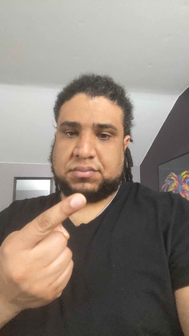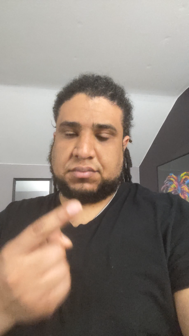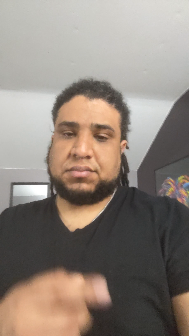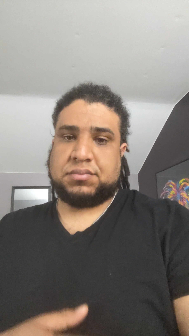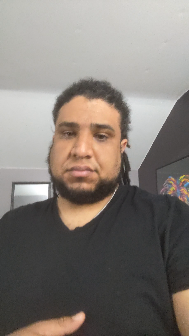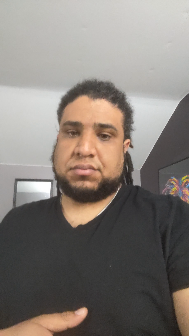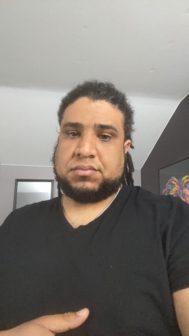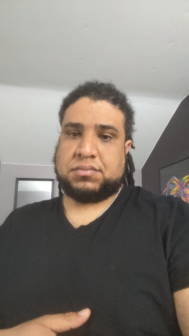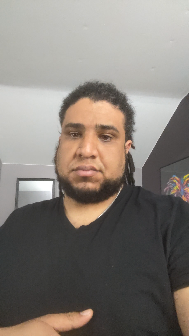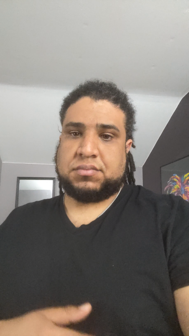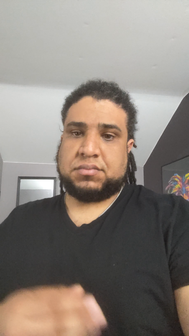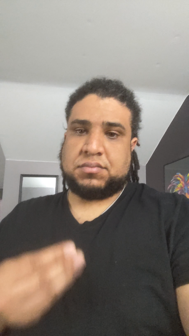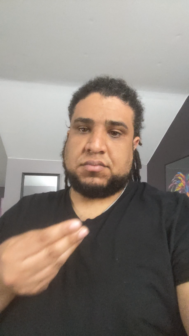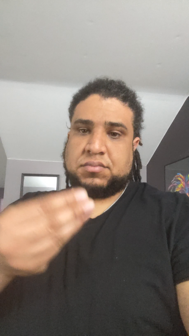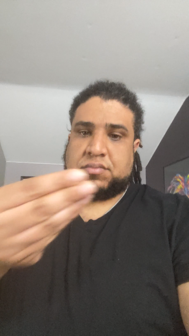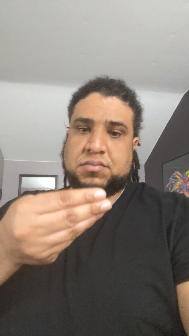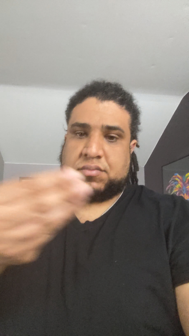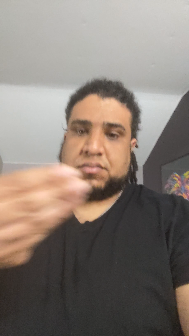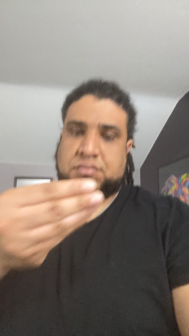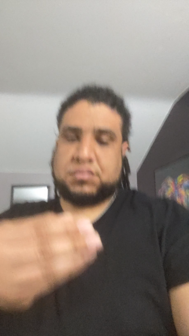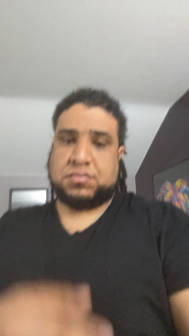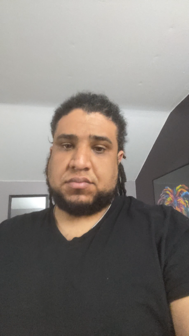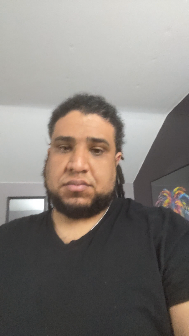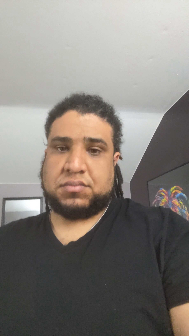shopping